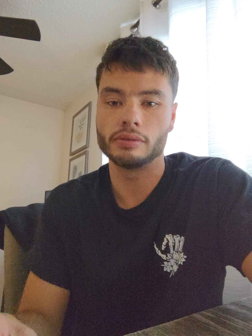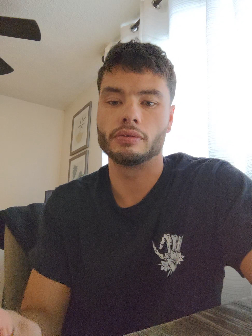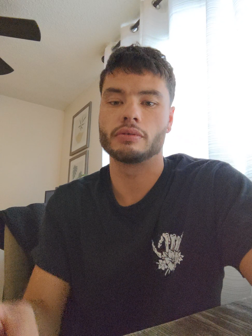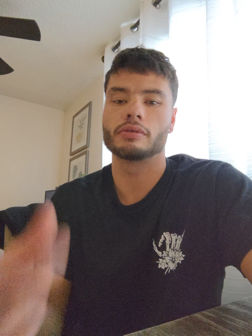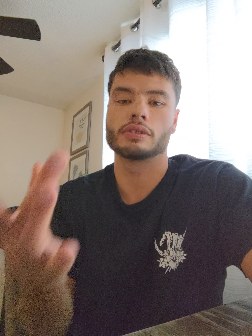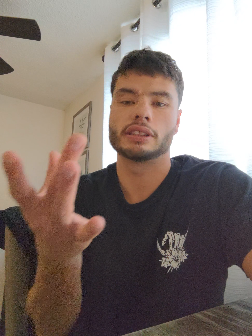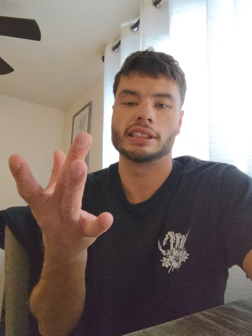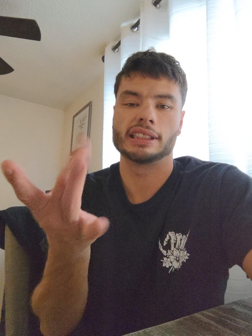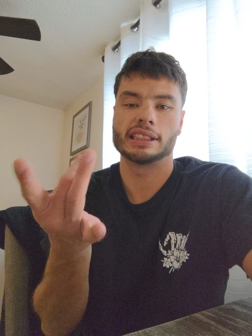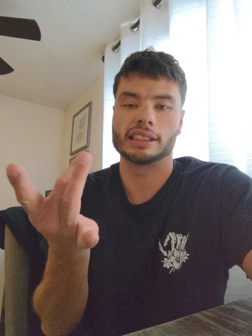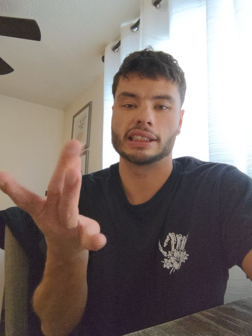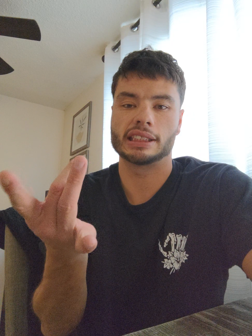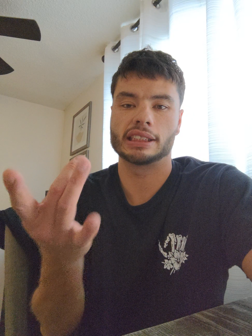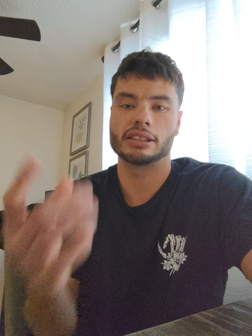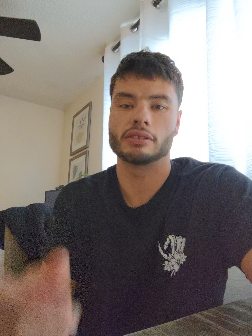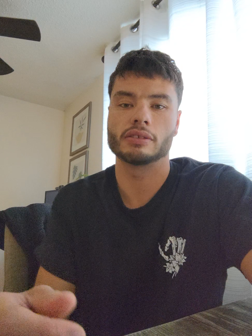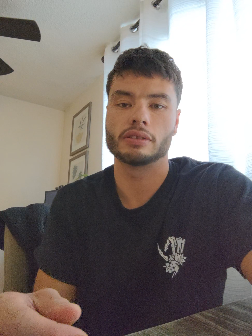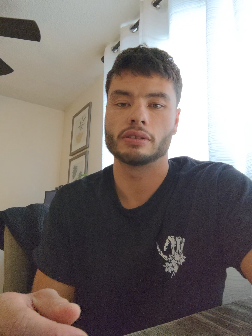sticky